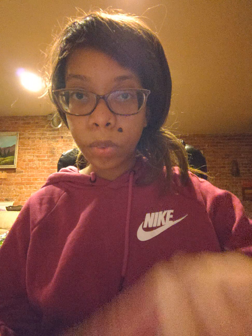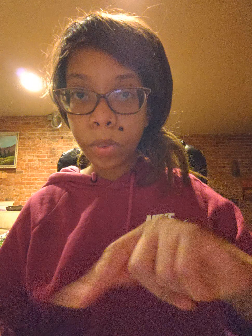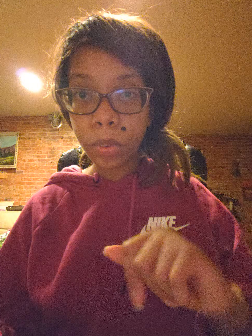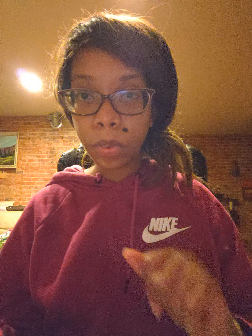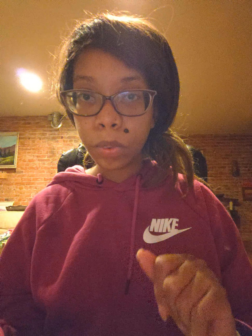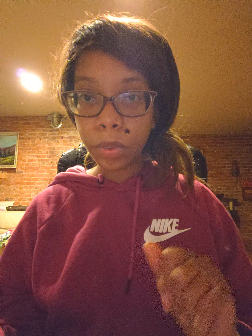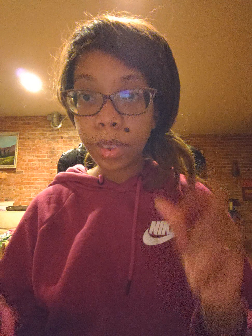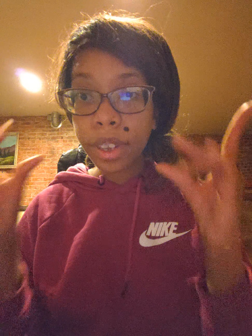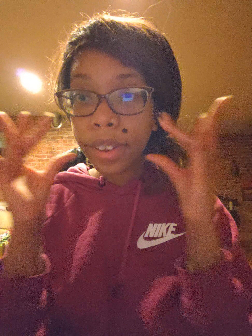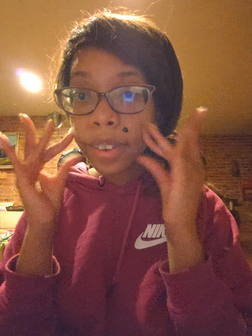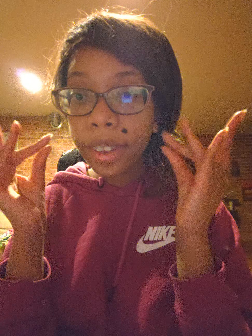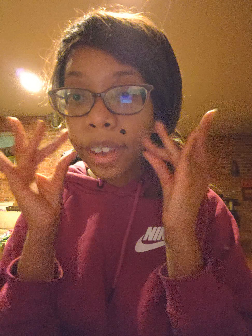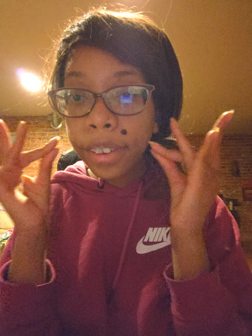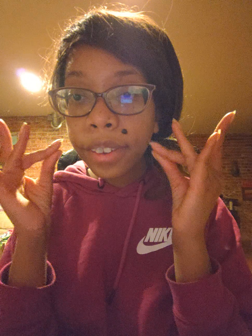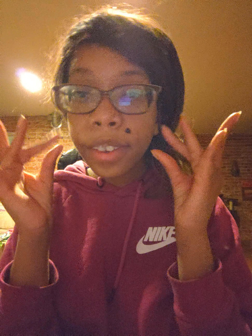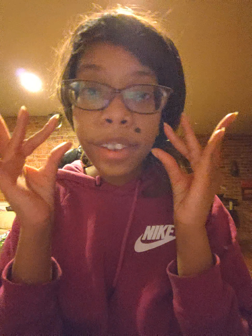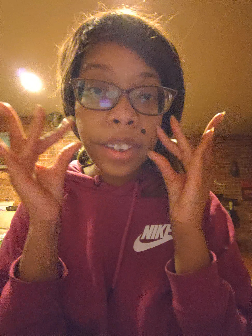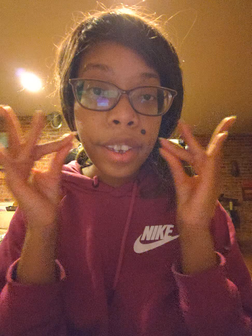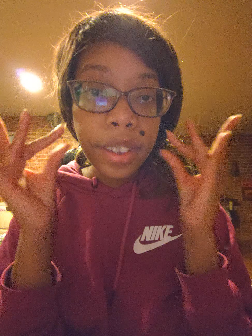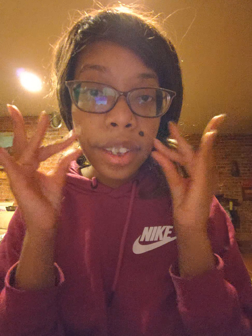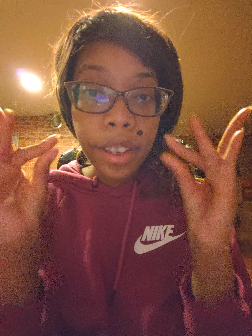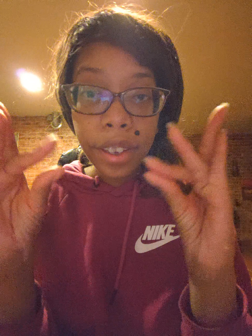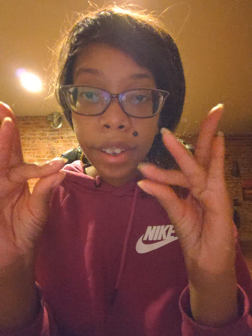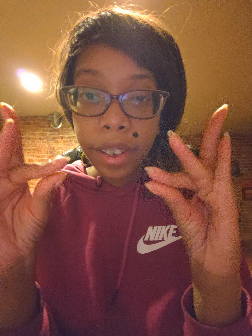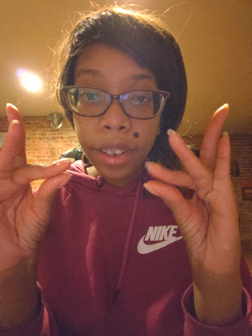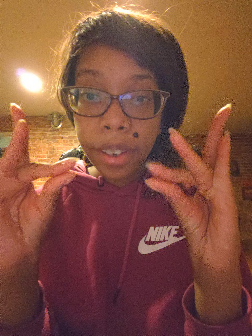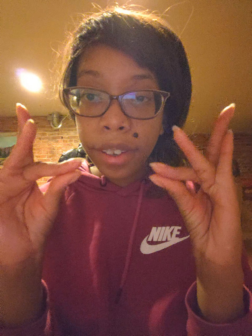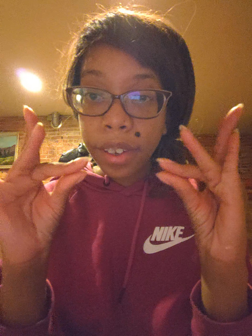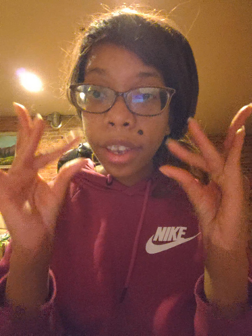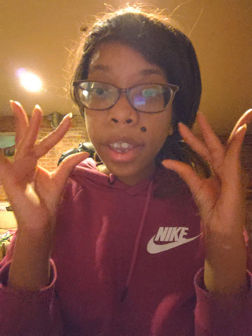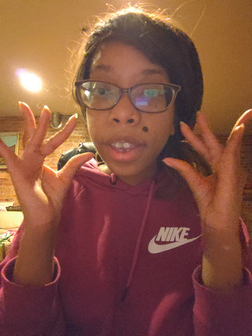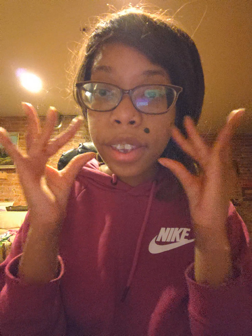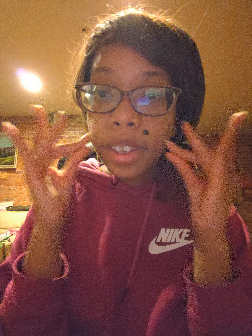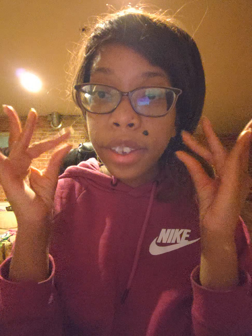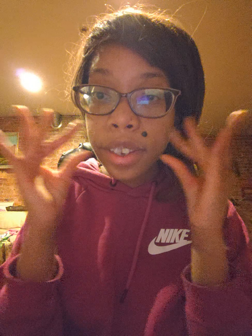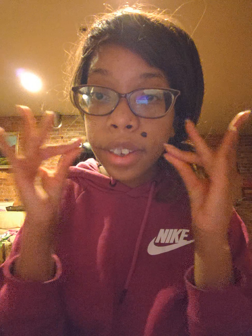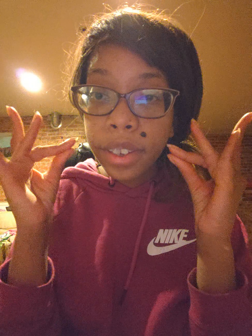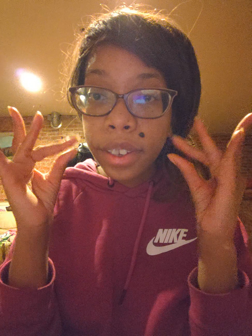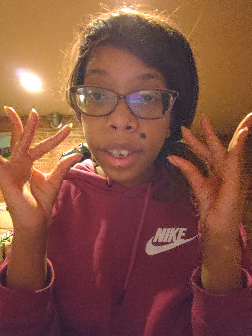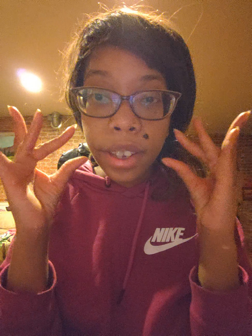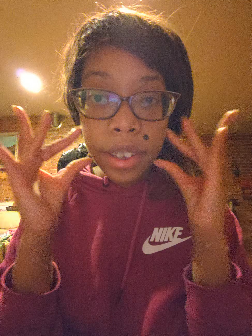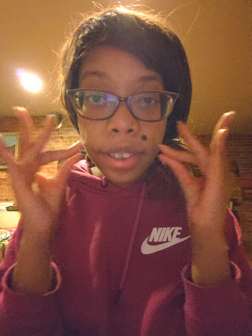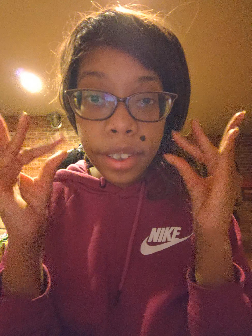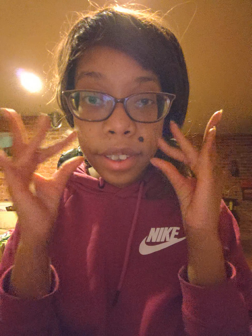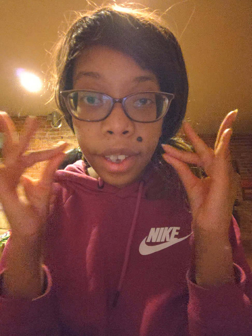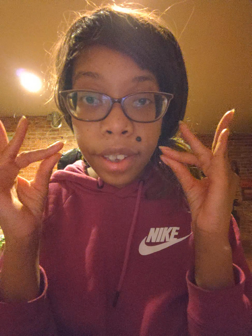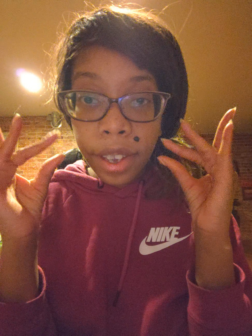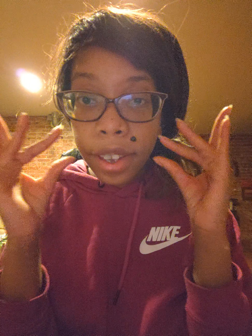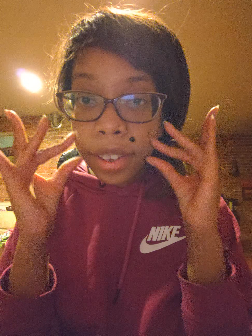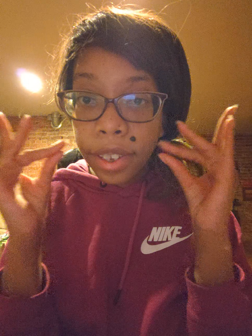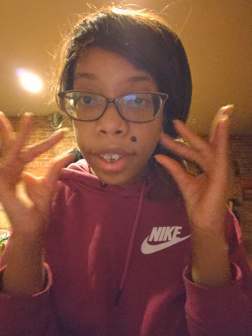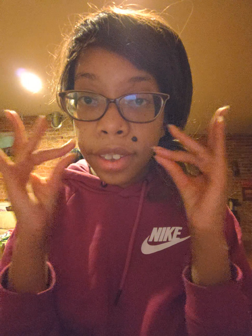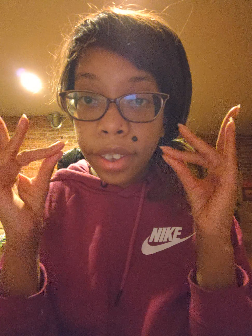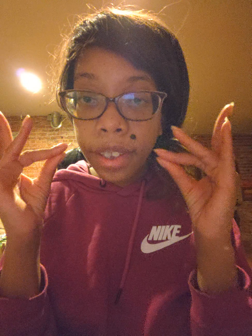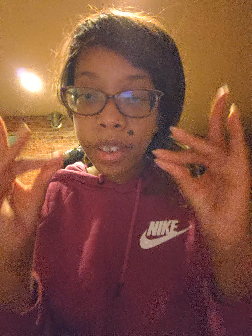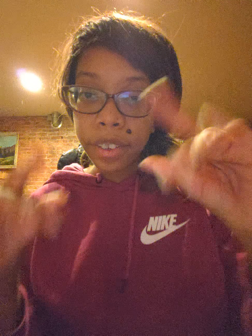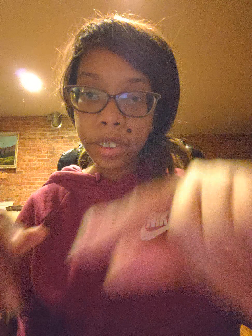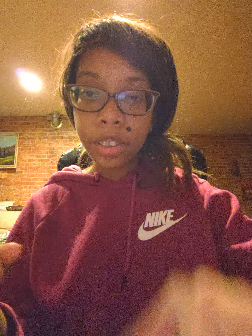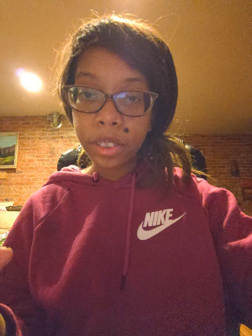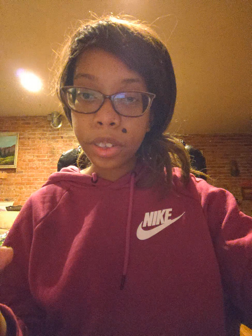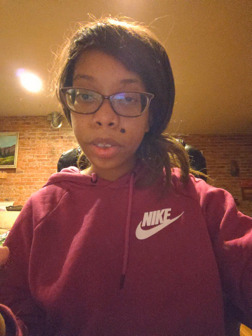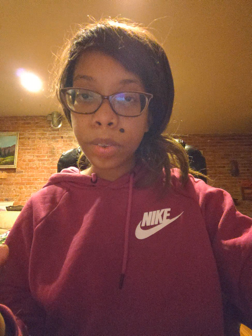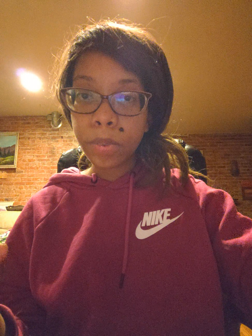kitty